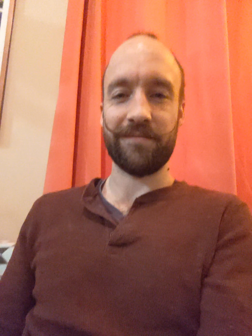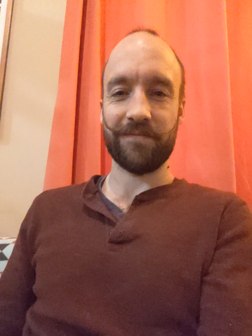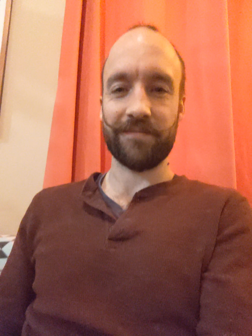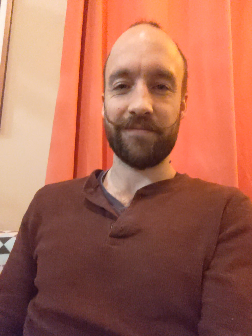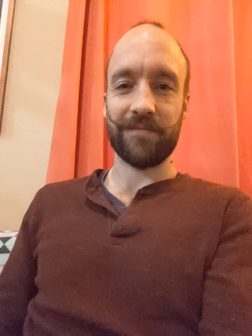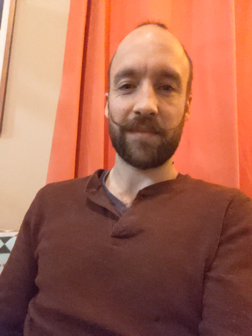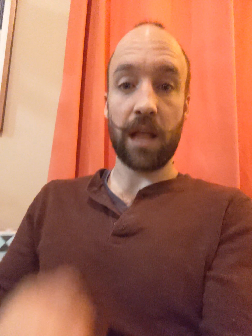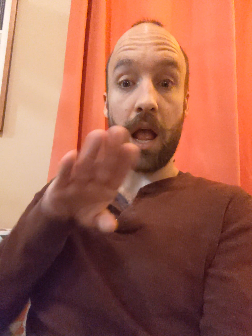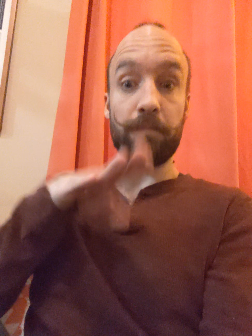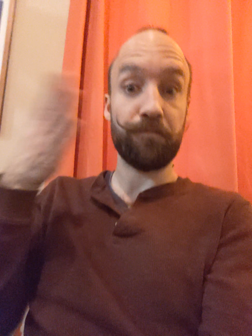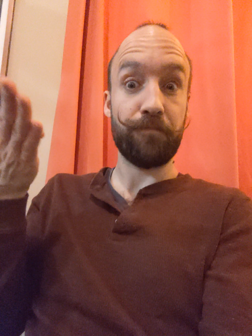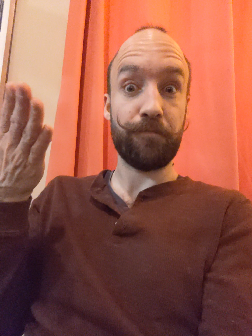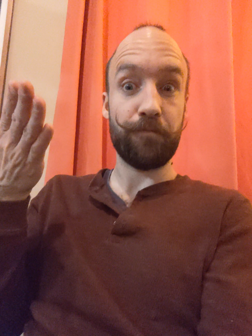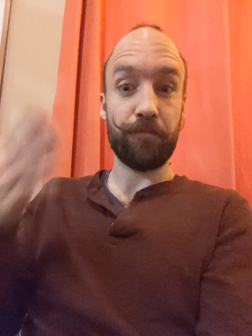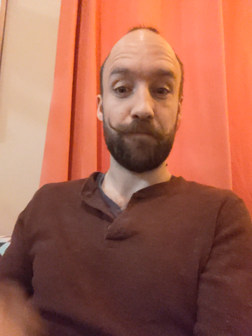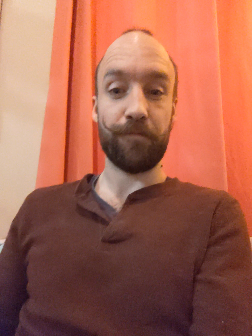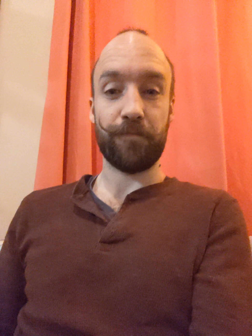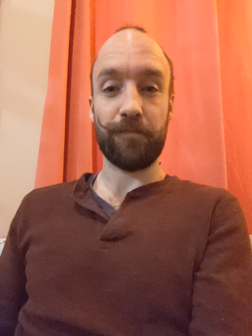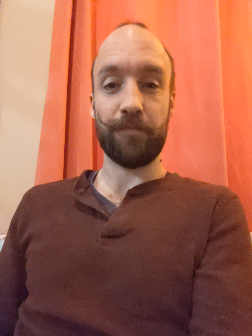open